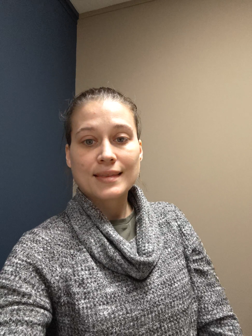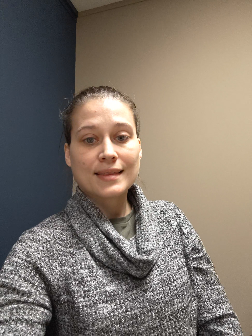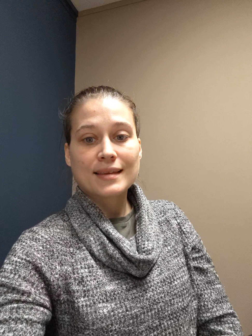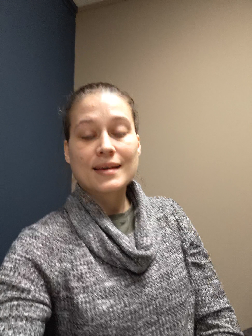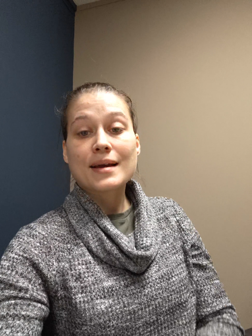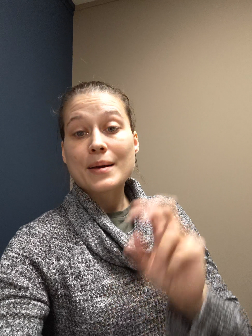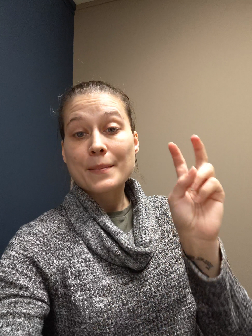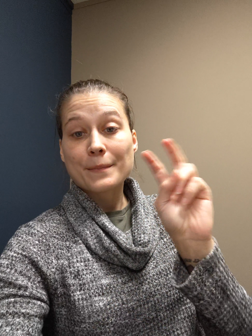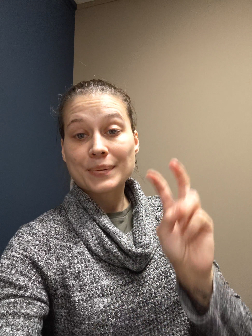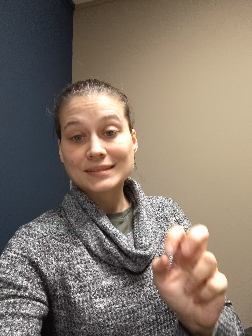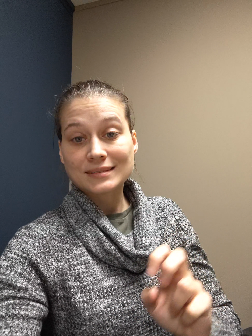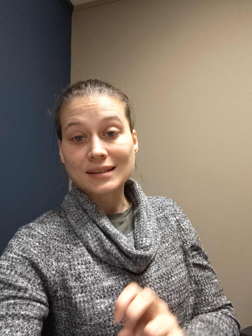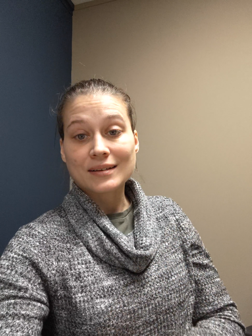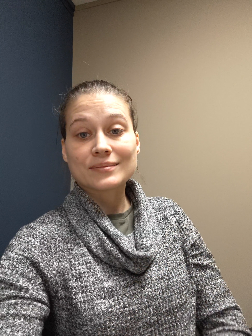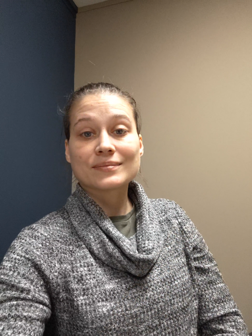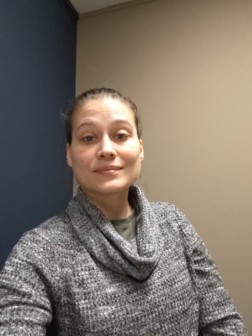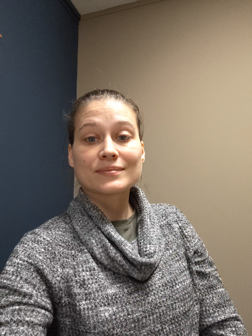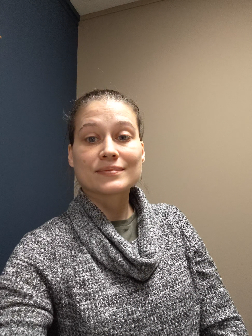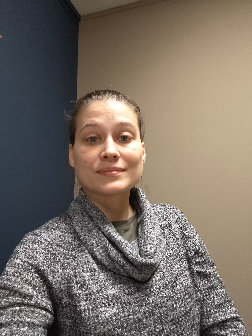pizza